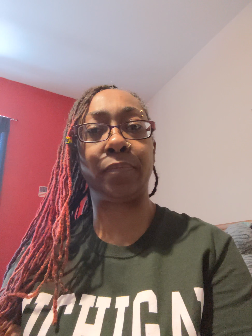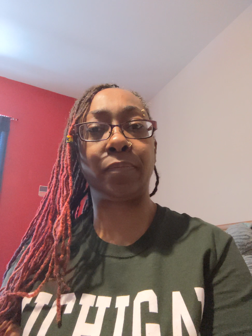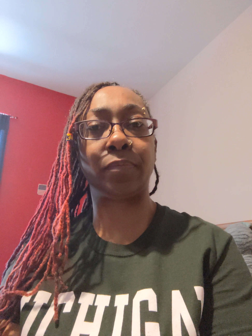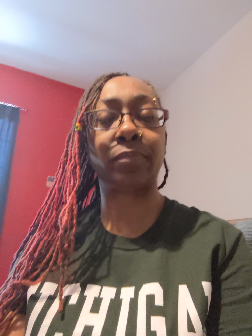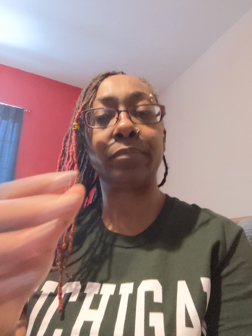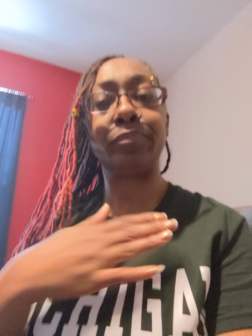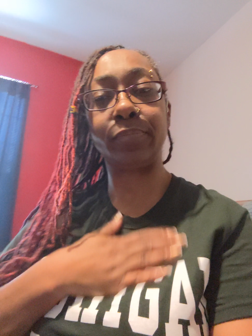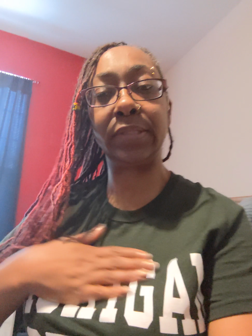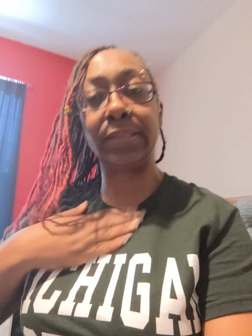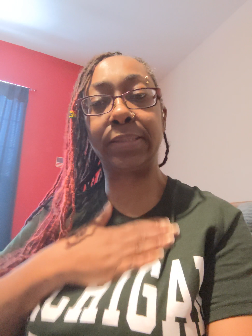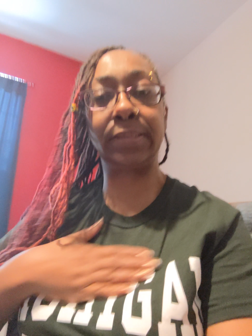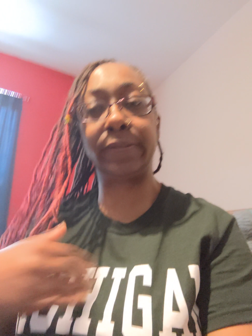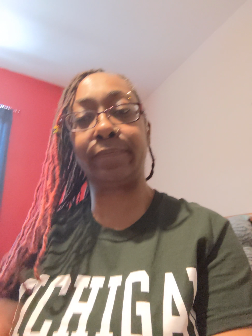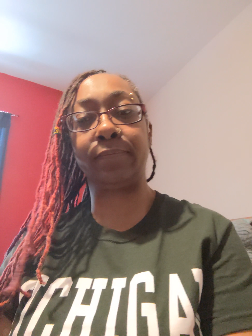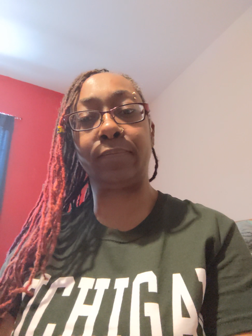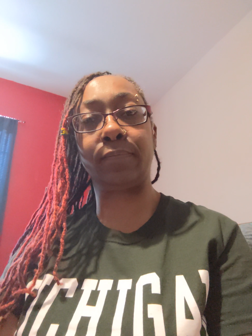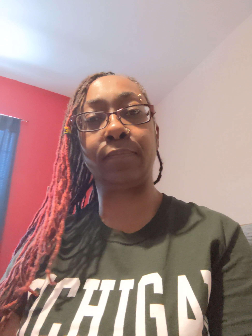please